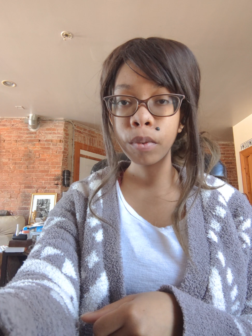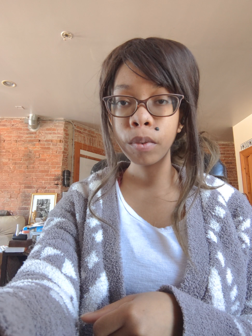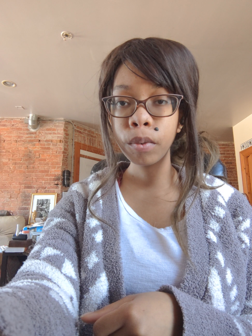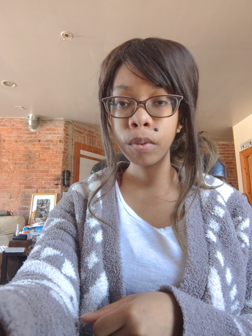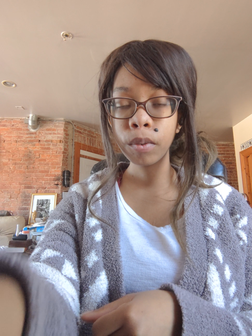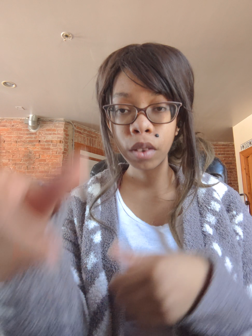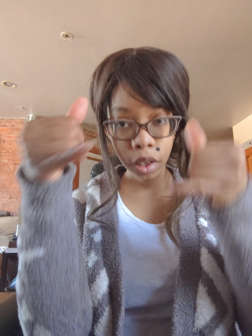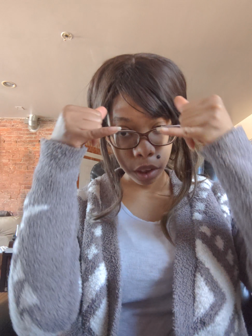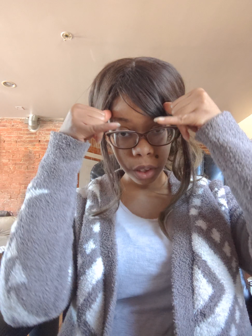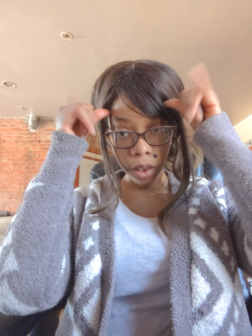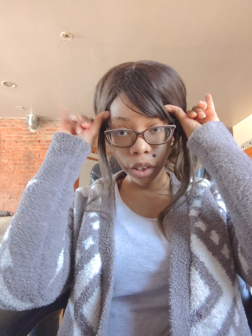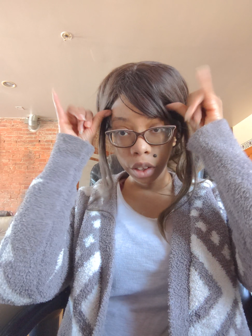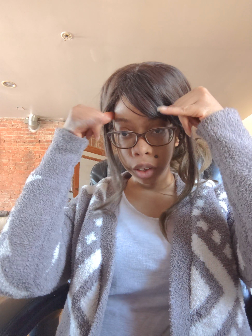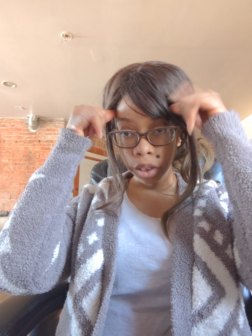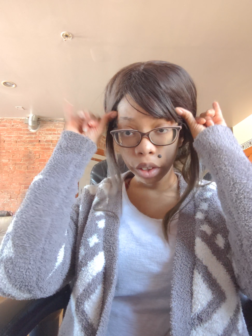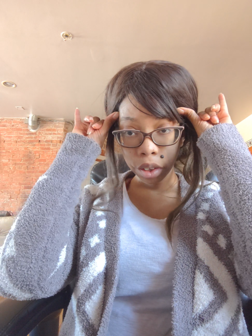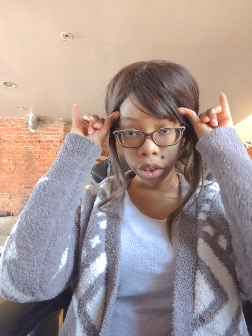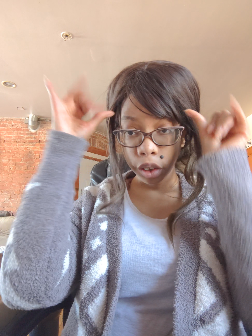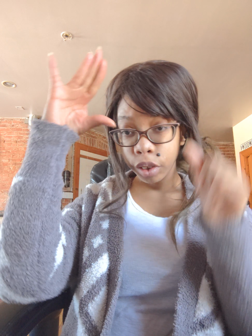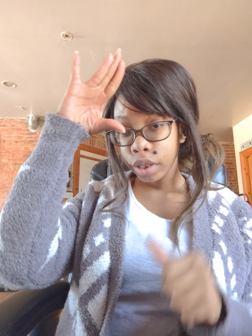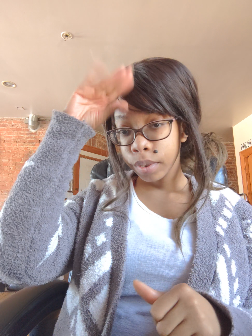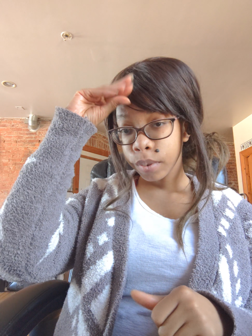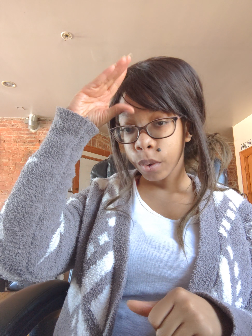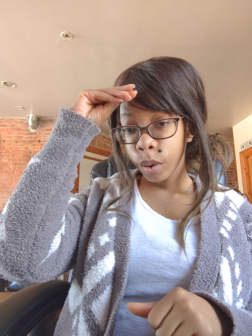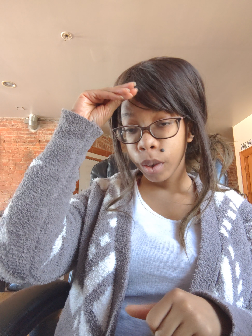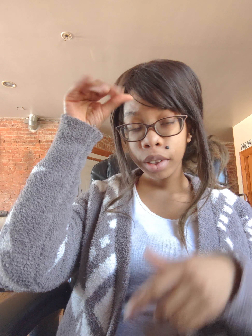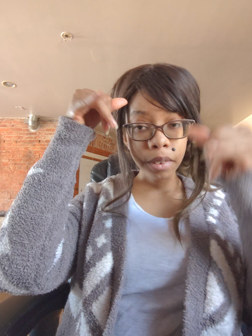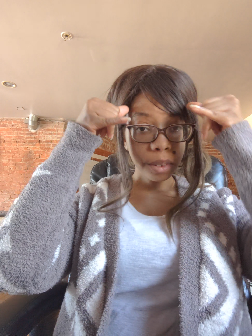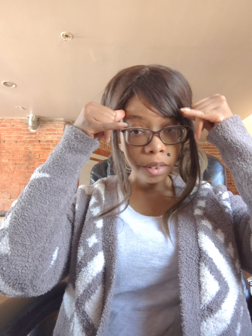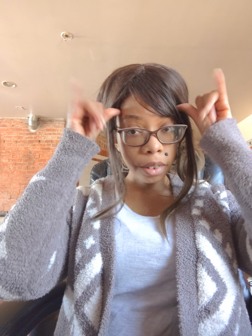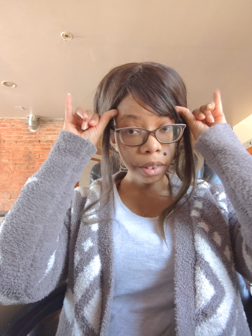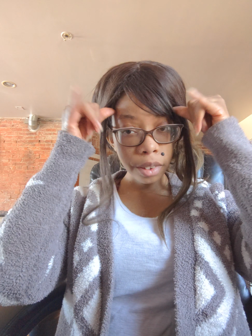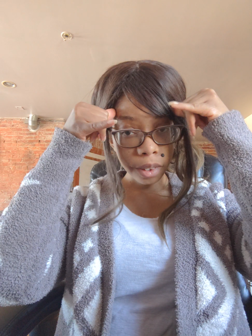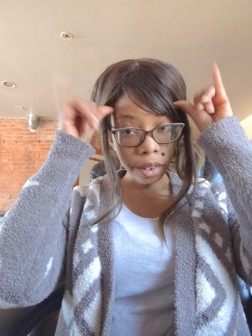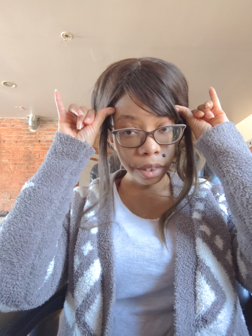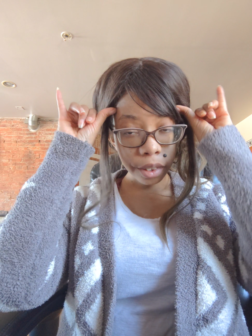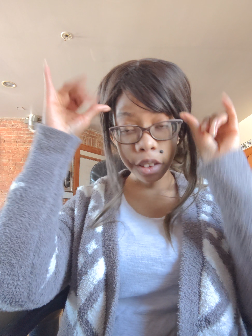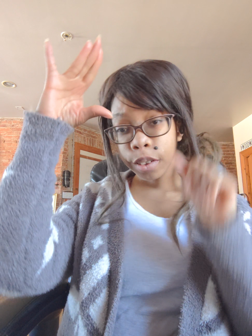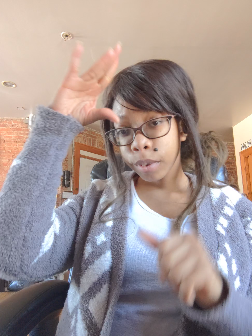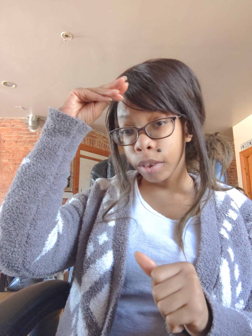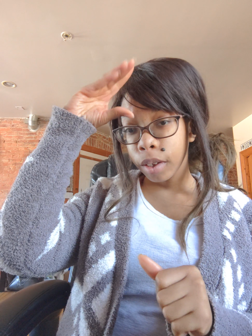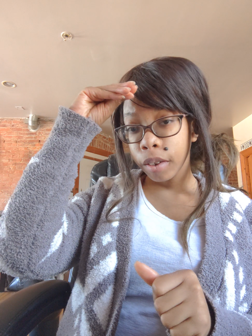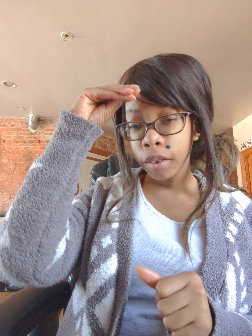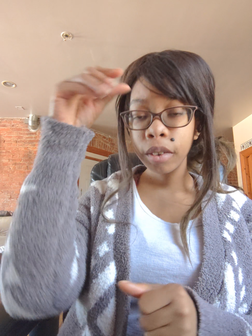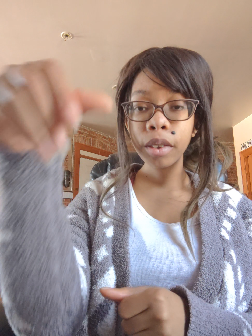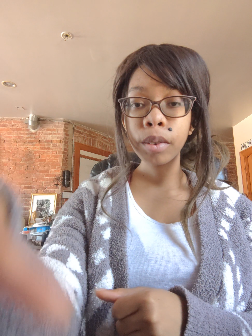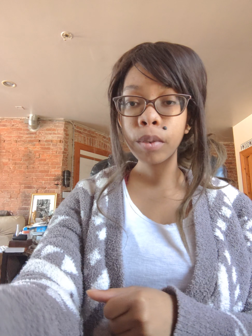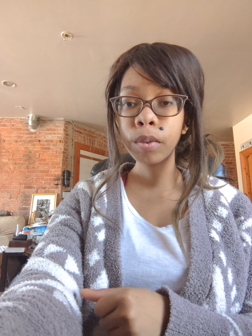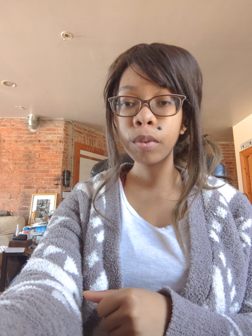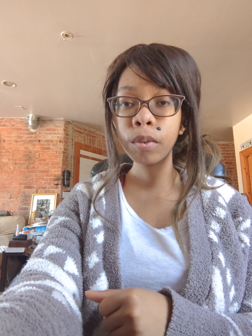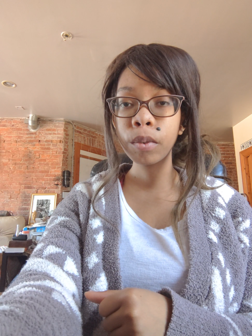cowboy